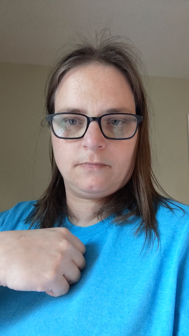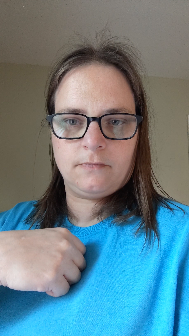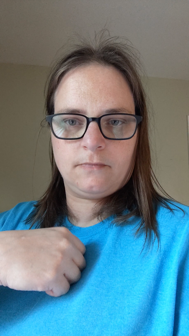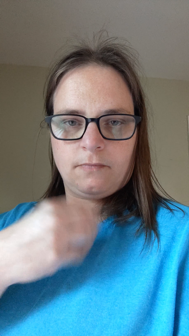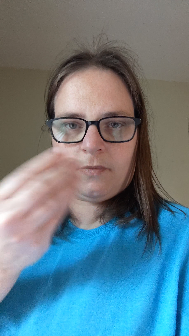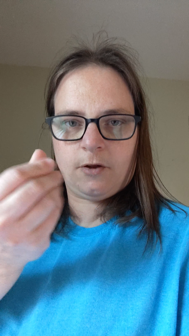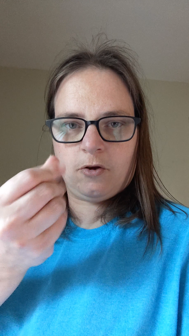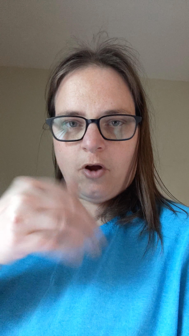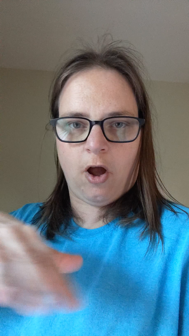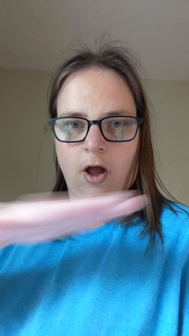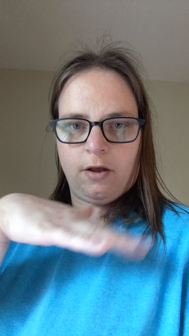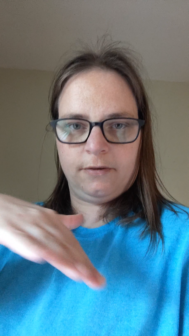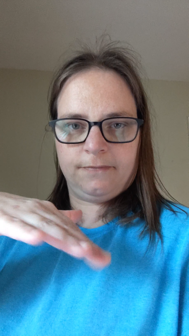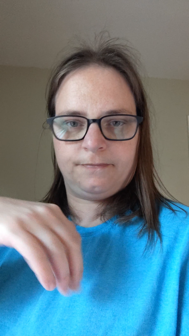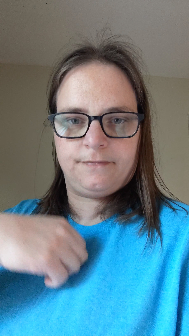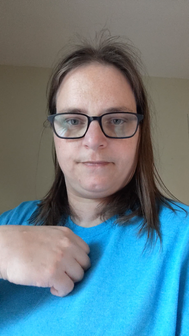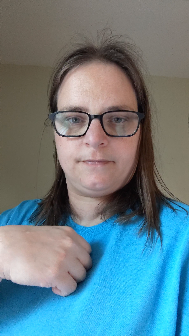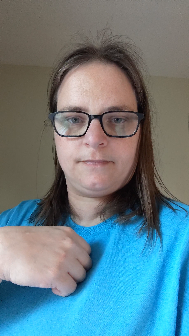garden